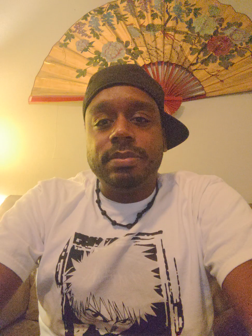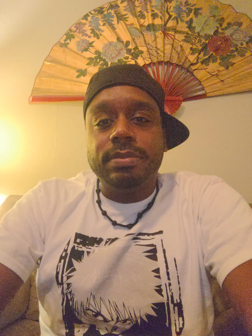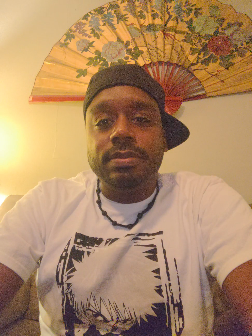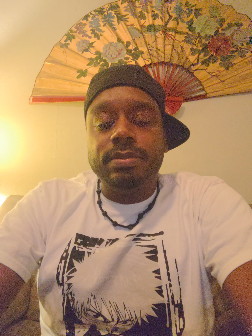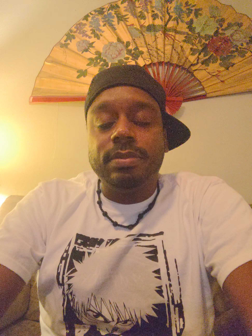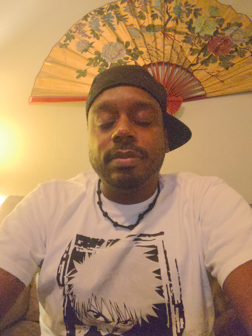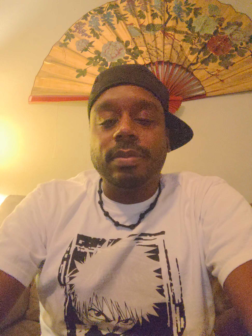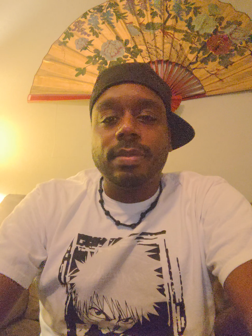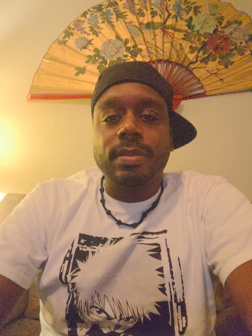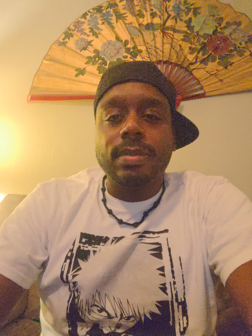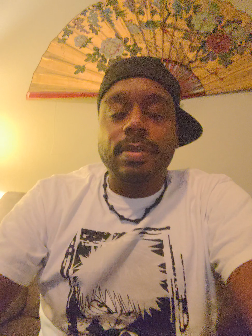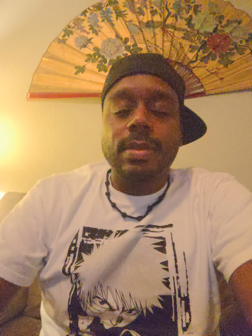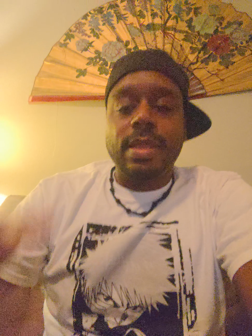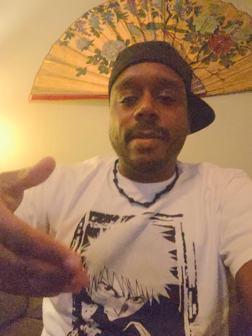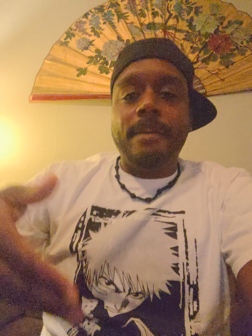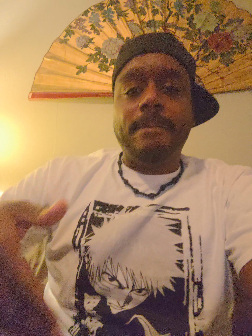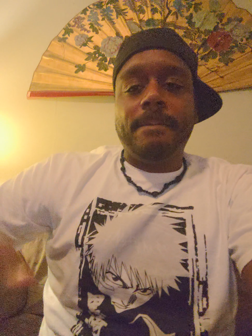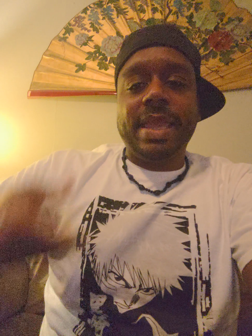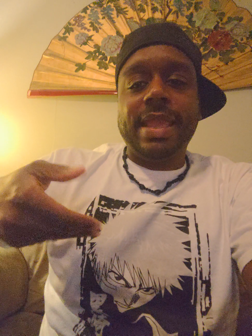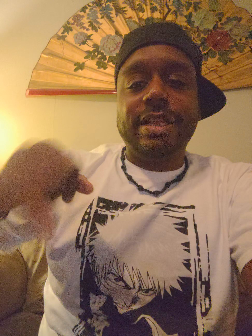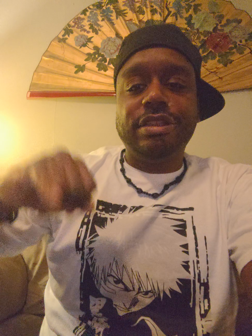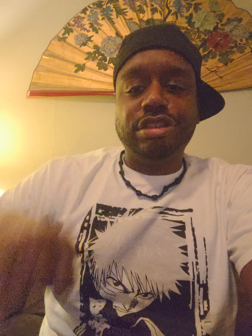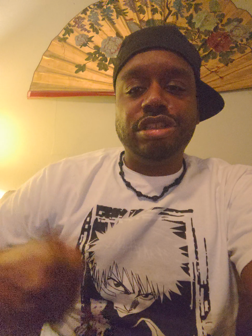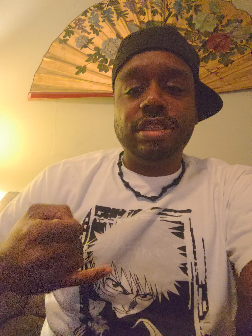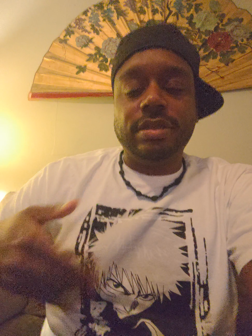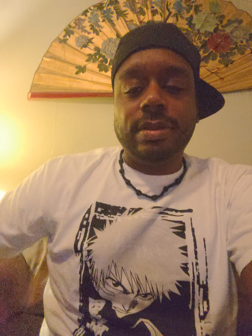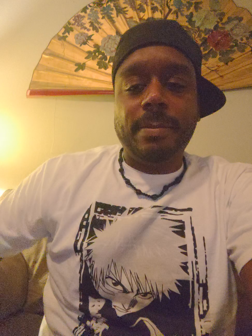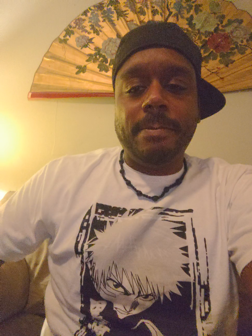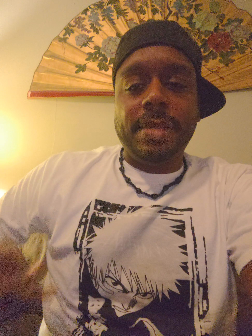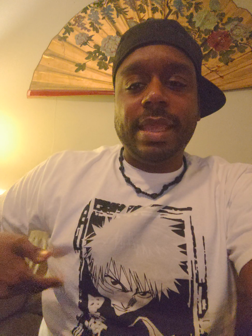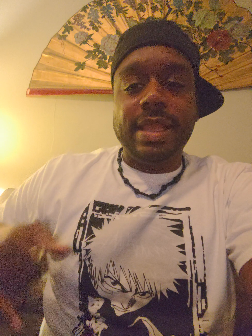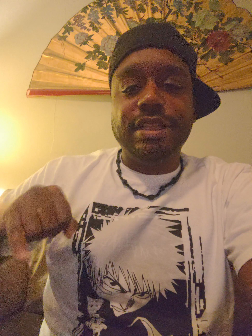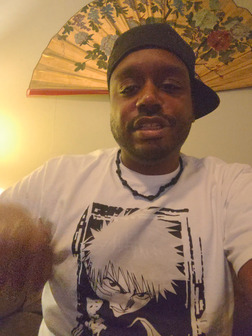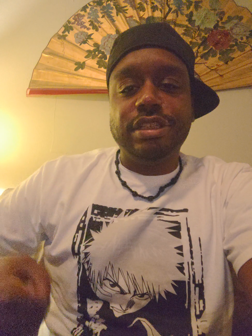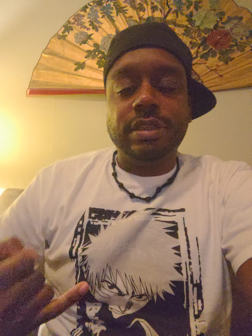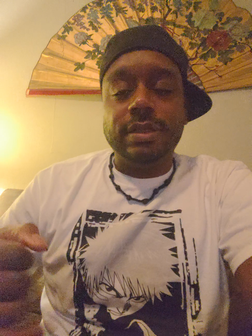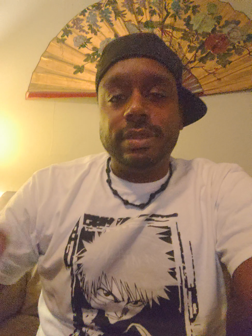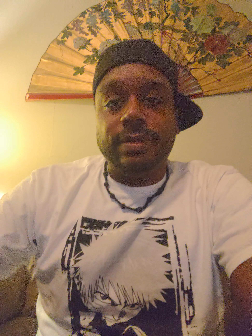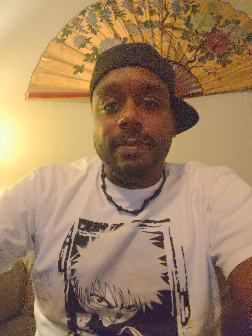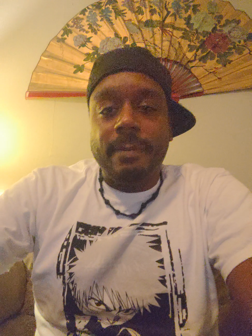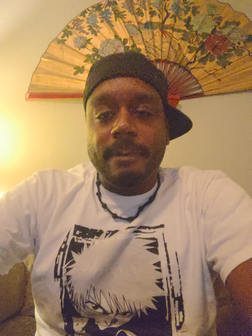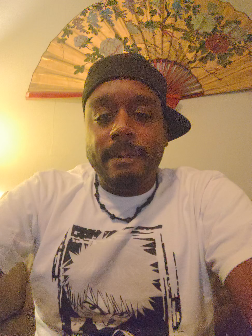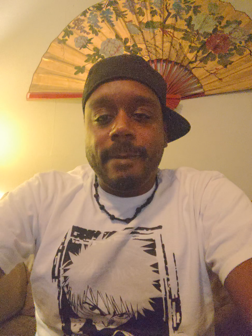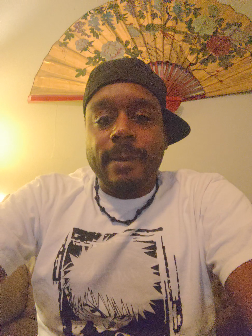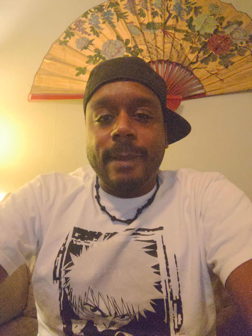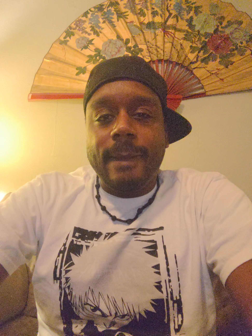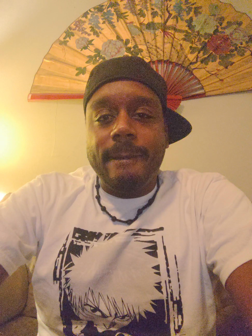jeans